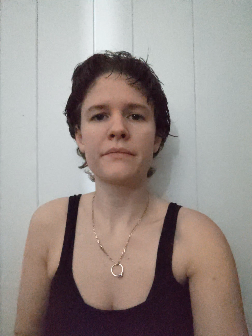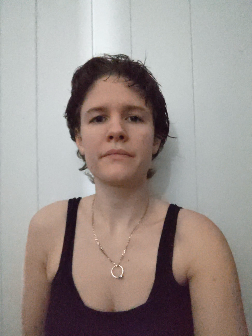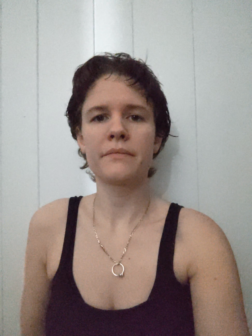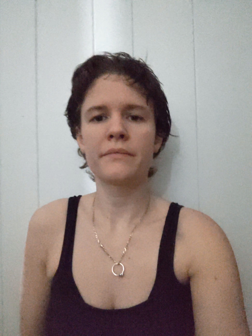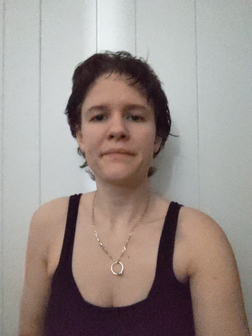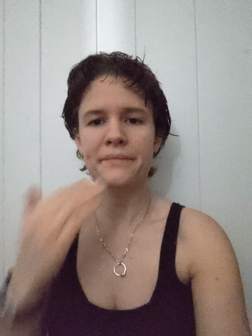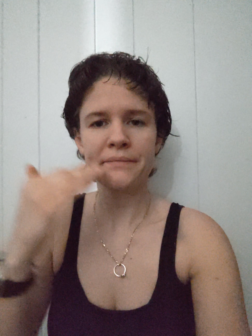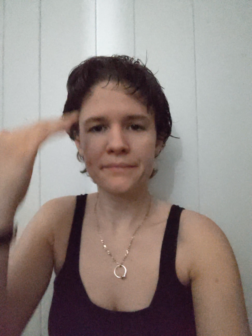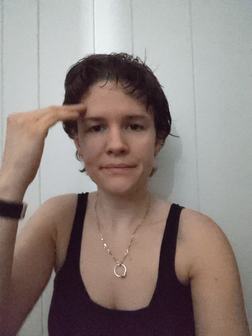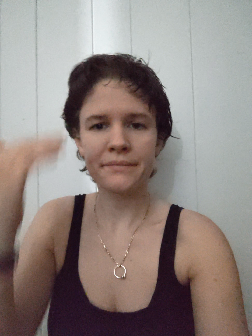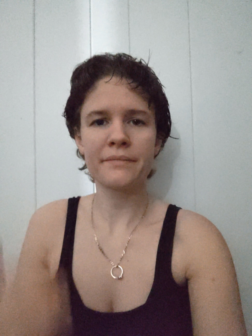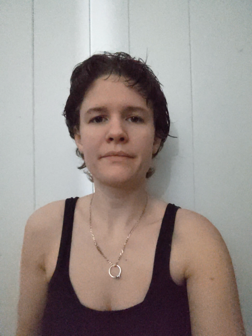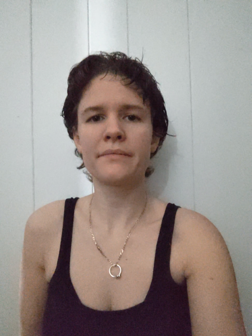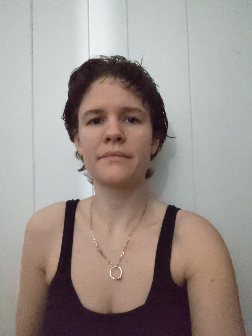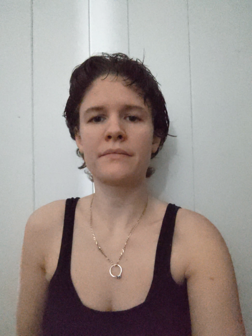head